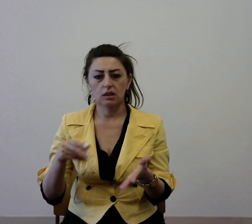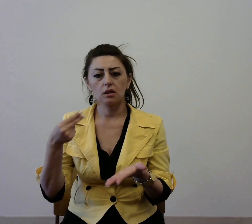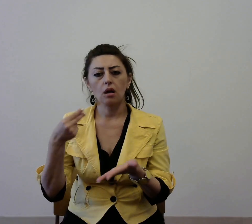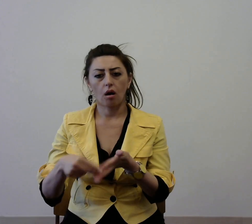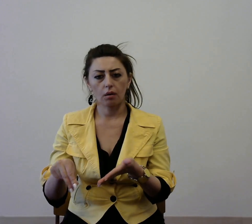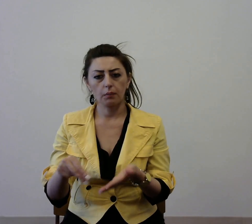almaq